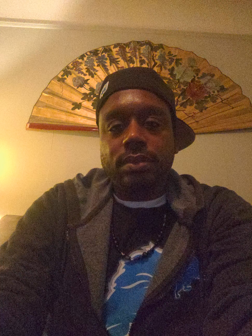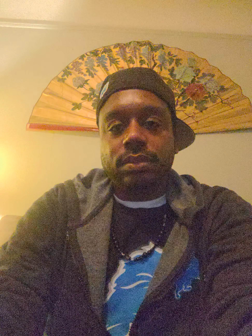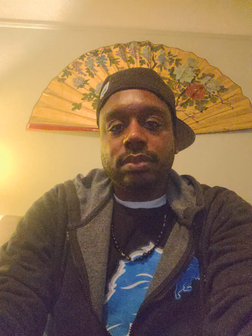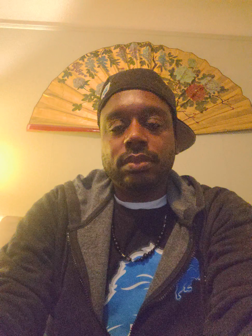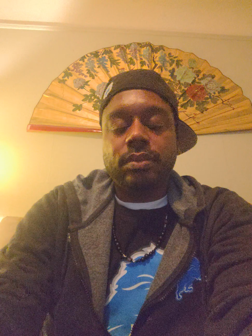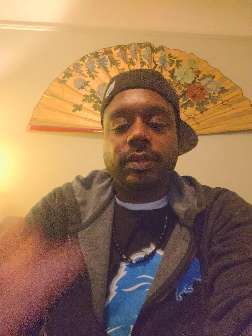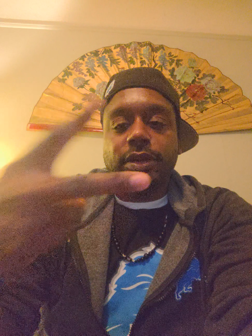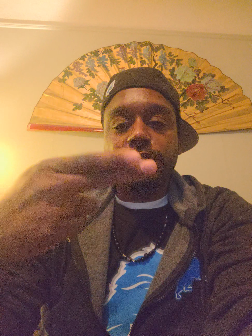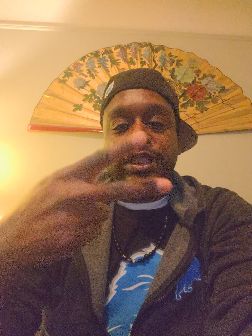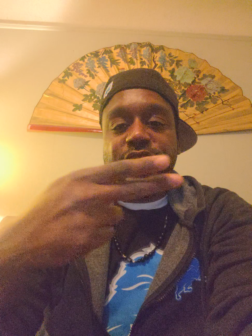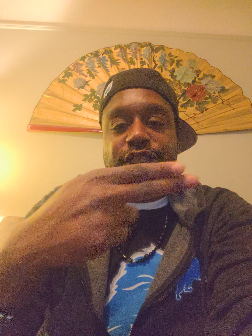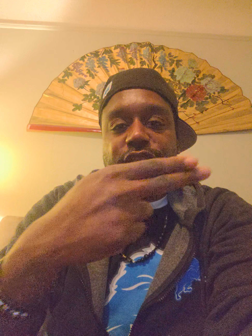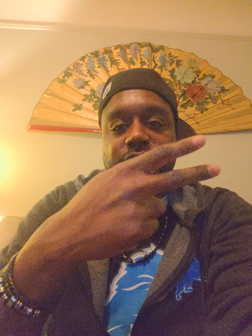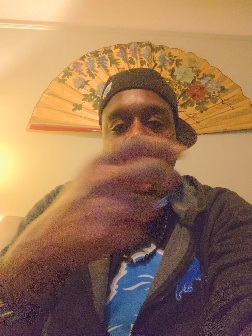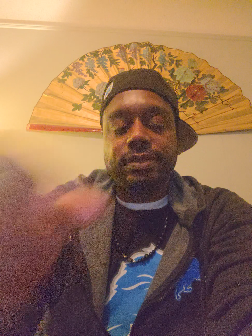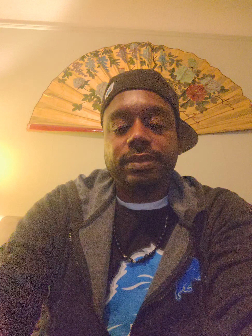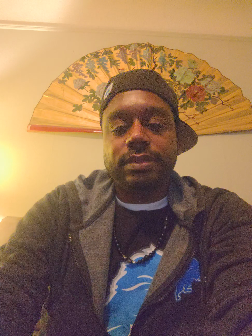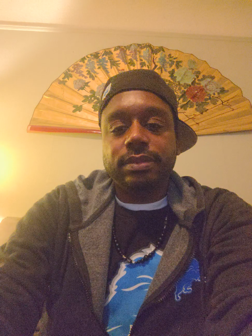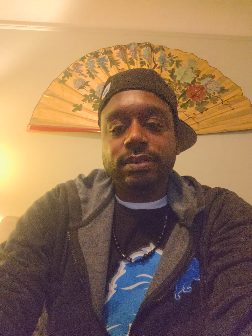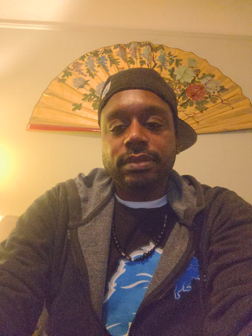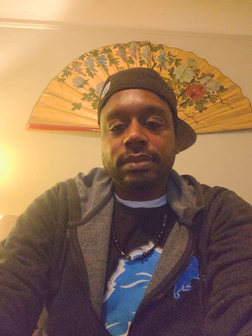scissors